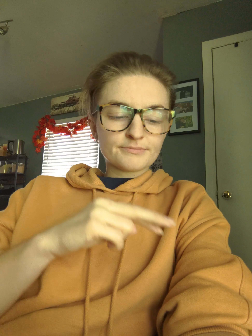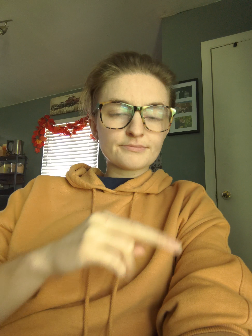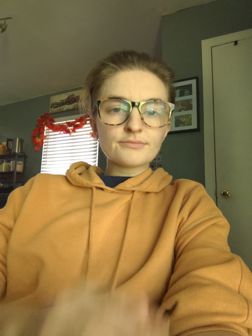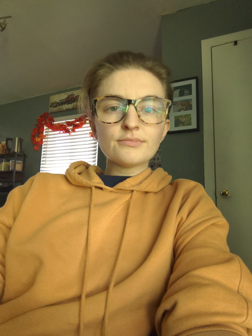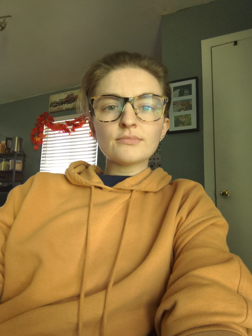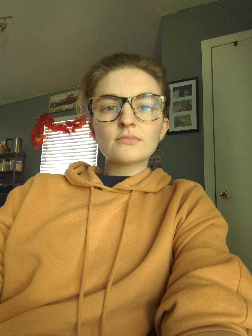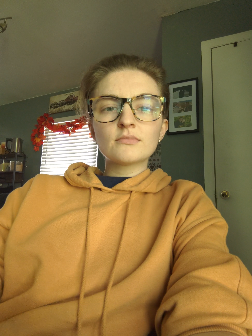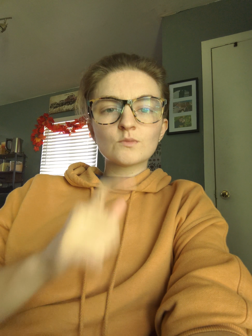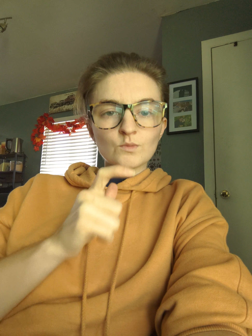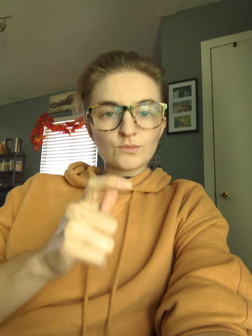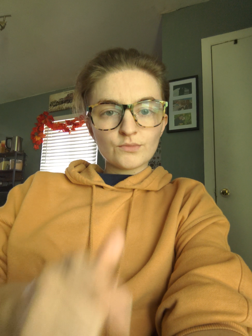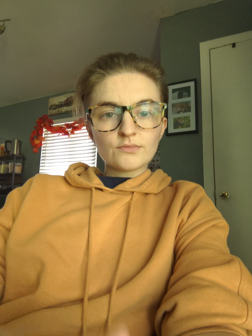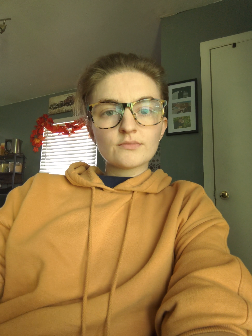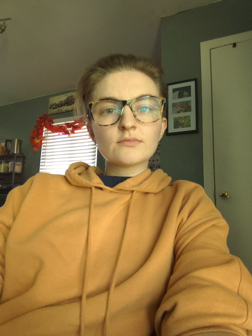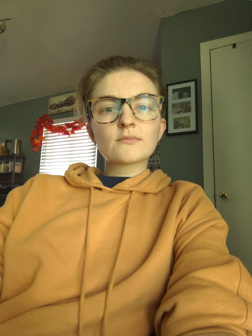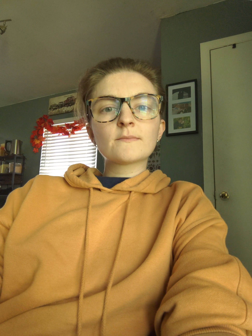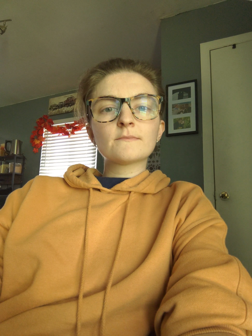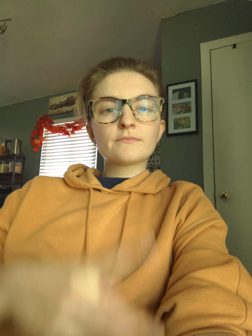run